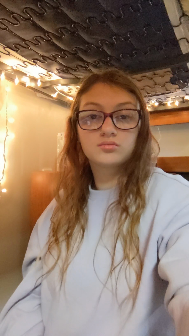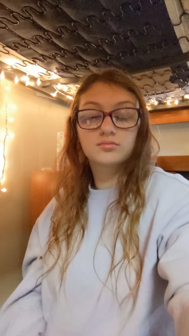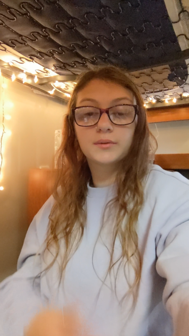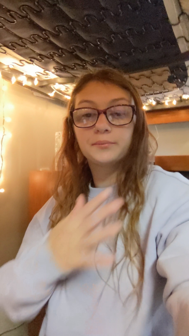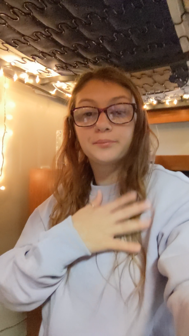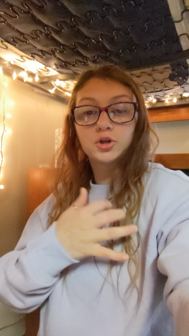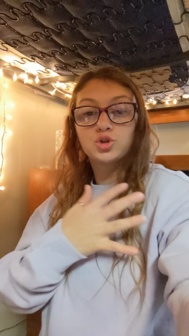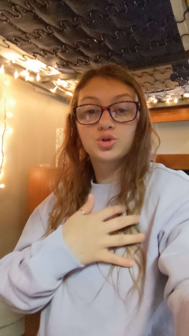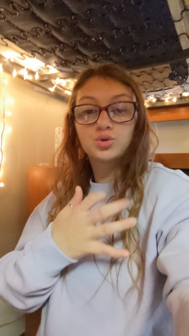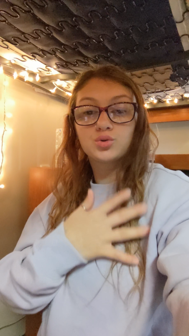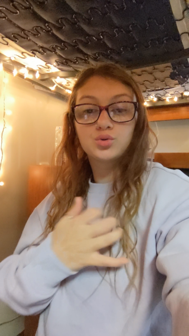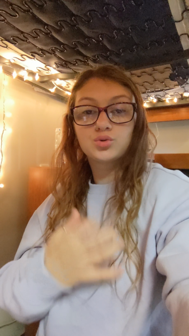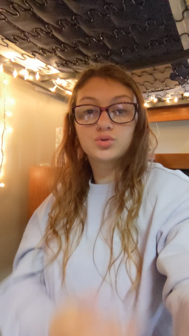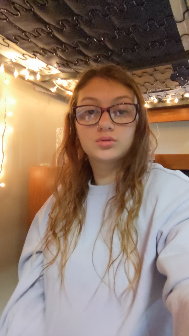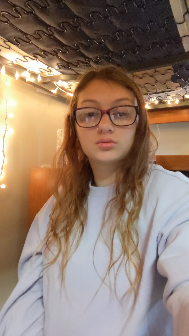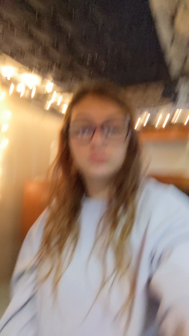bear